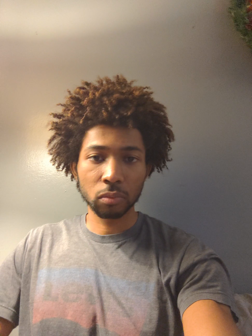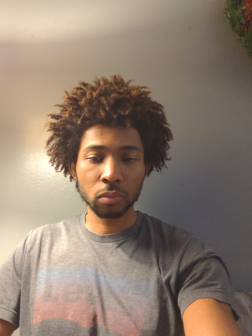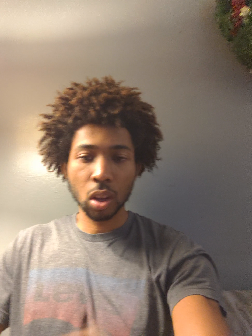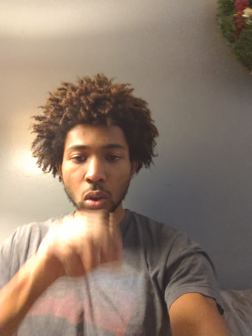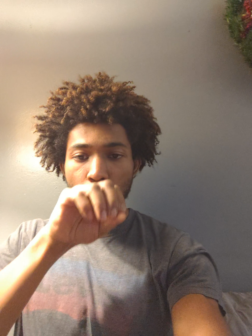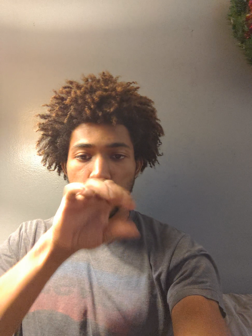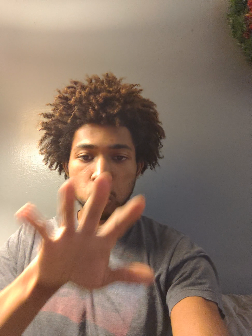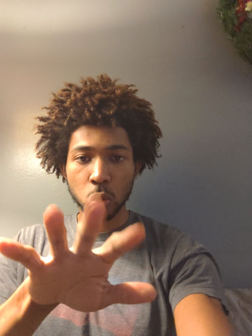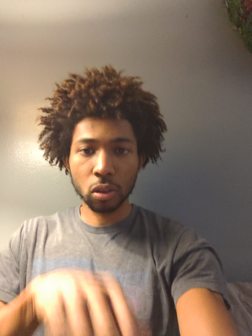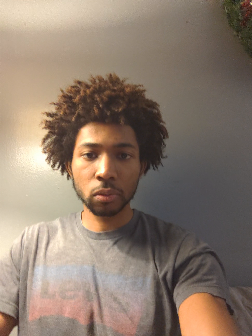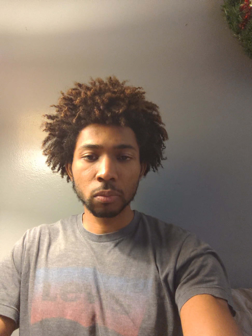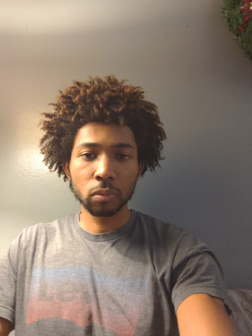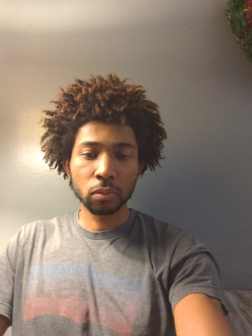blow